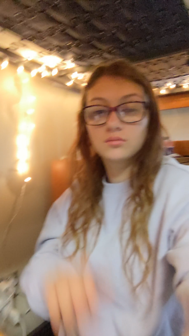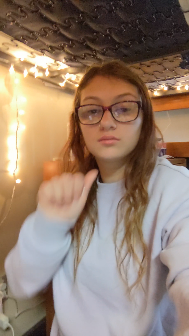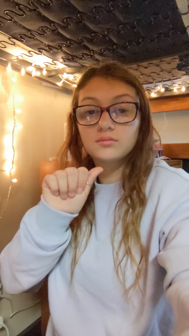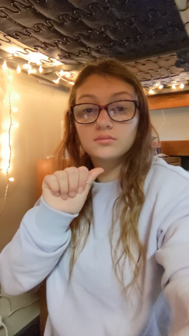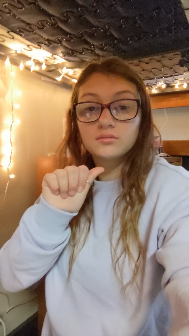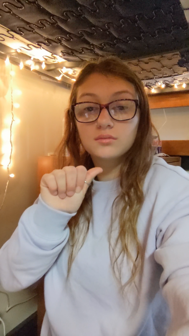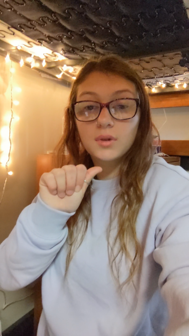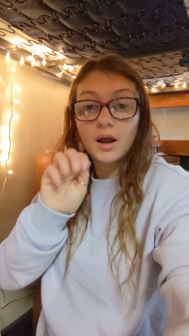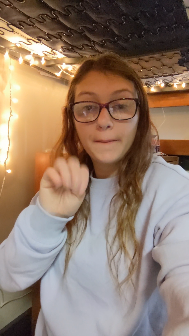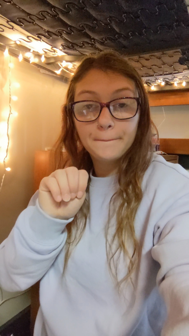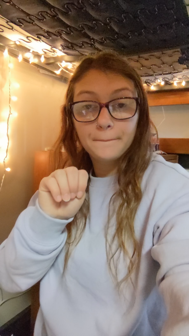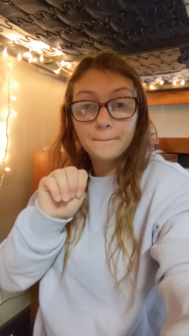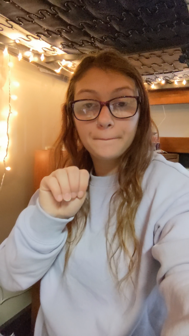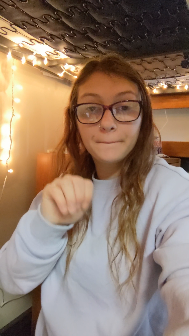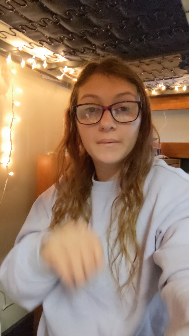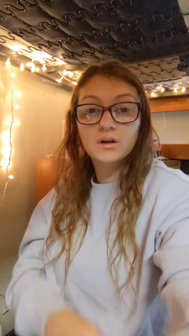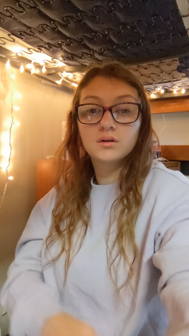am